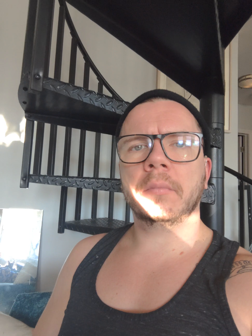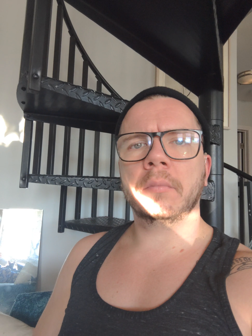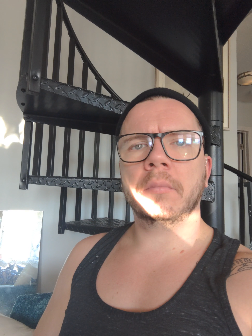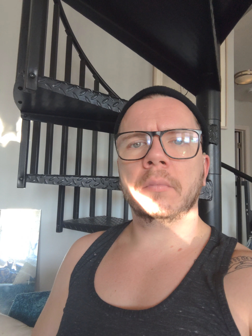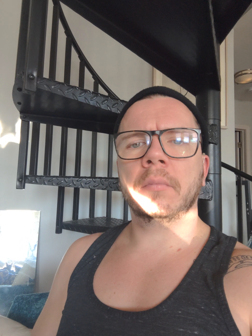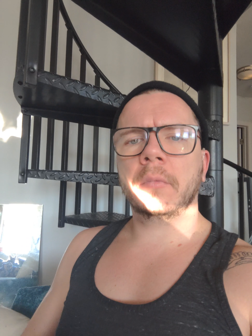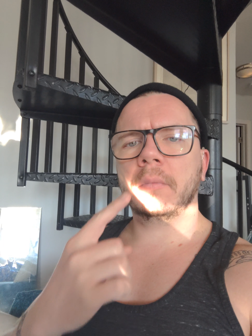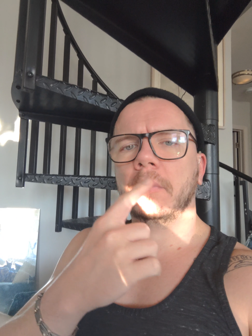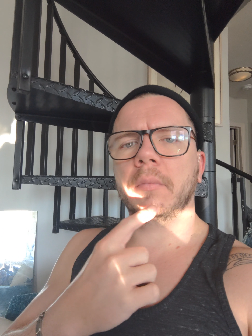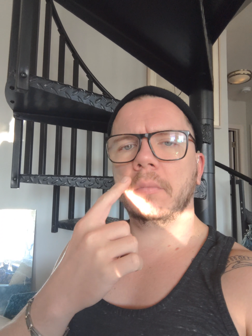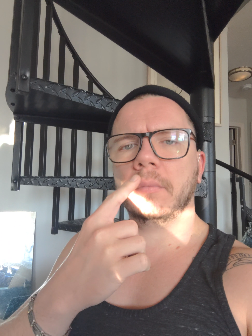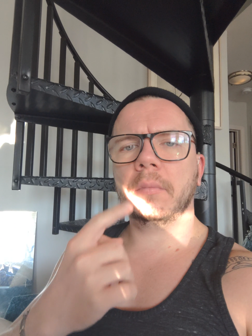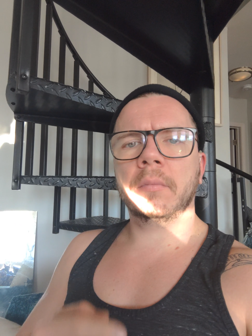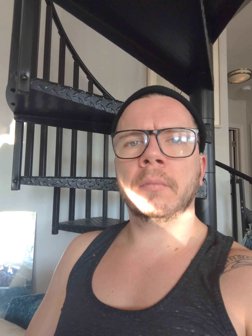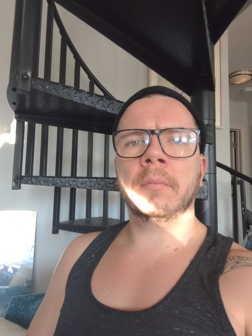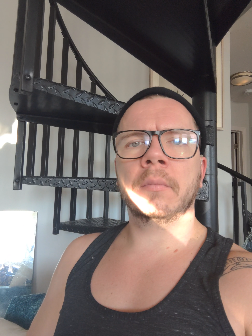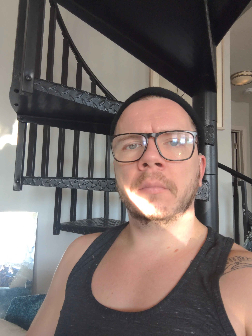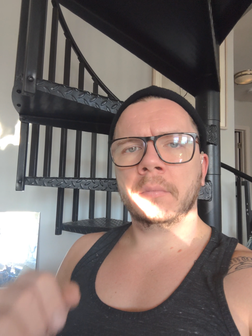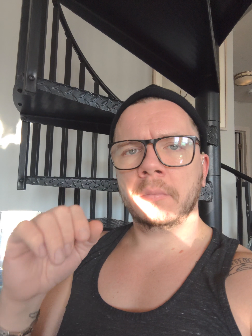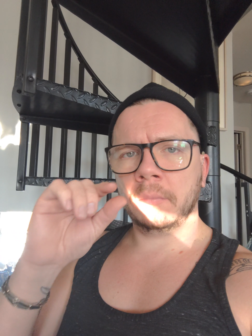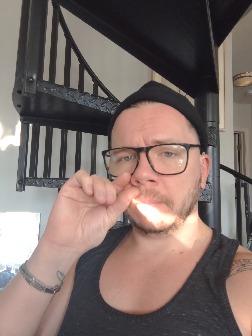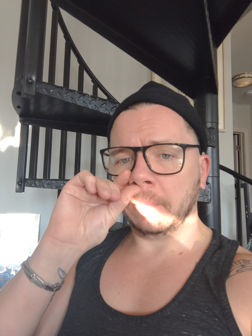lips